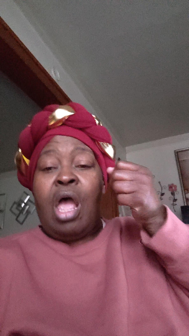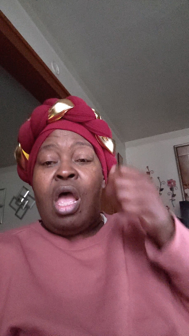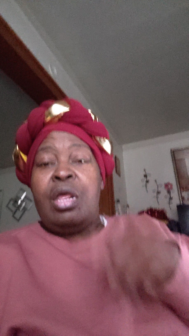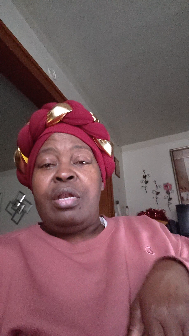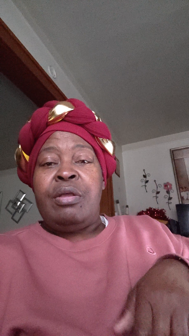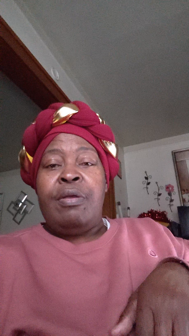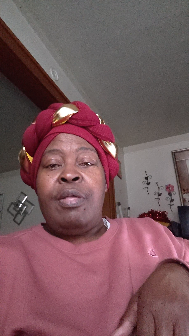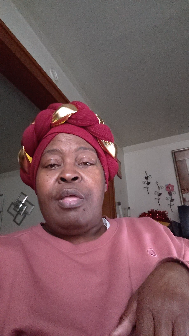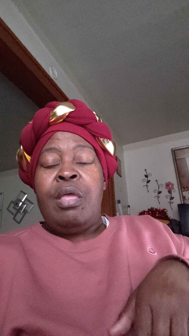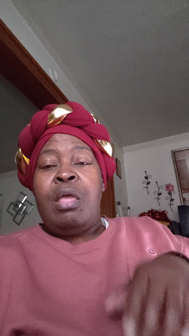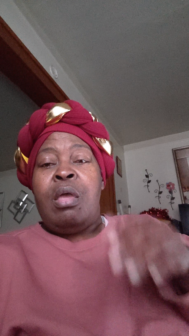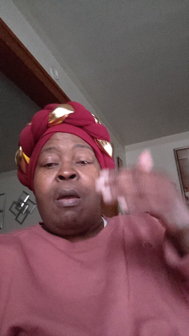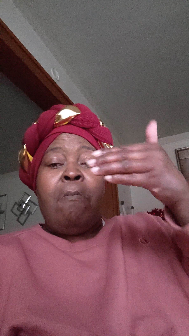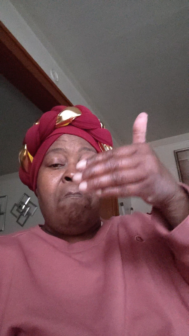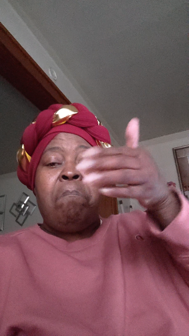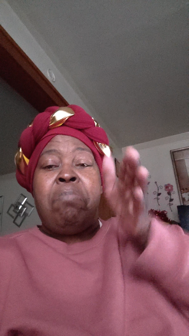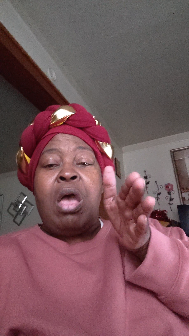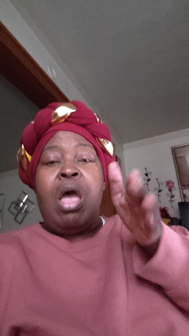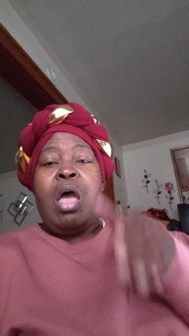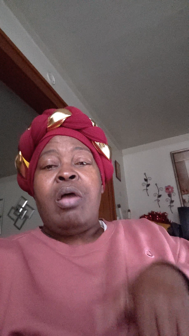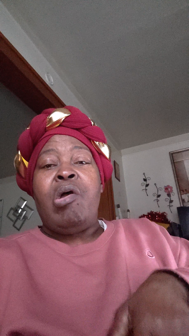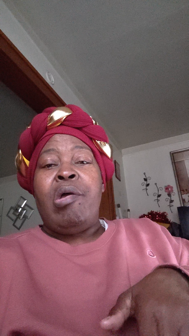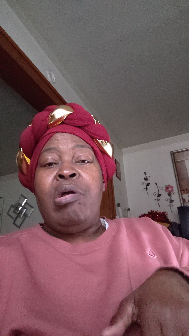block